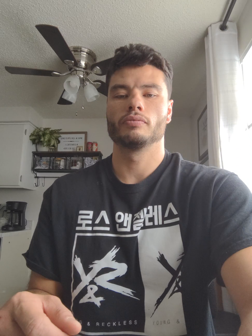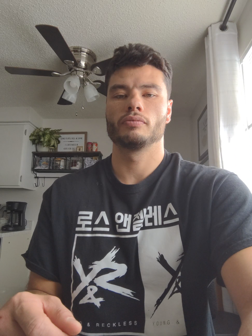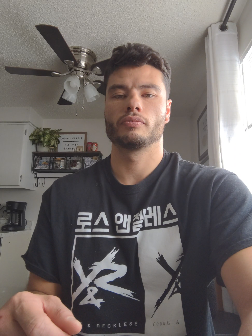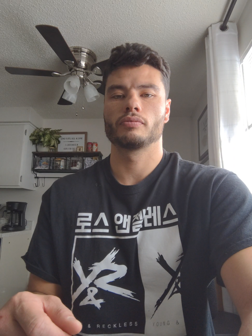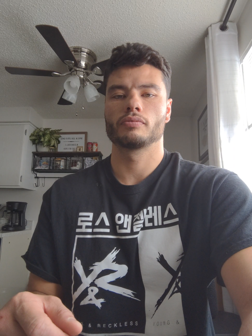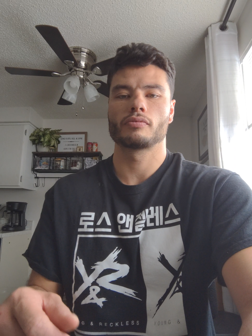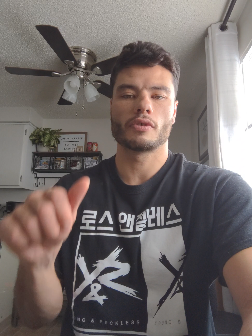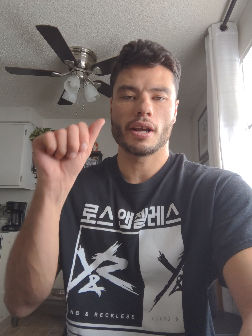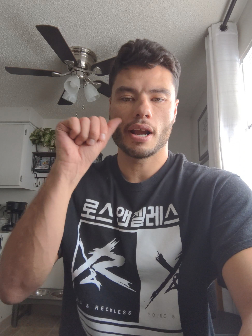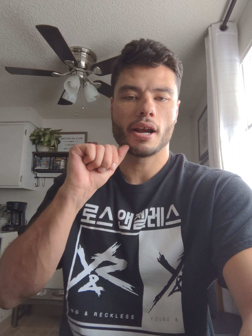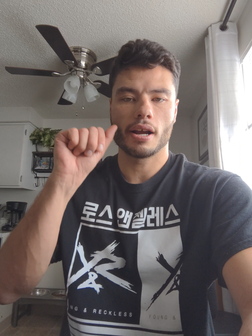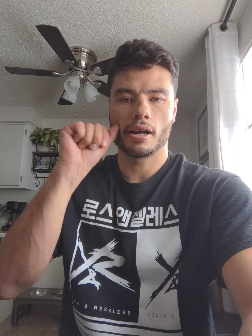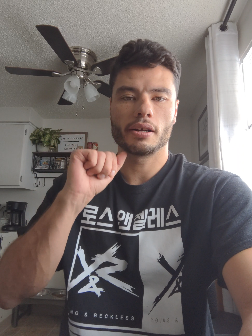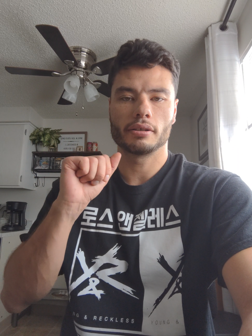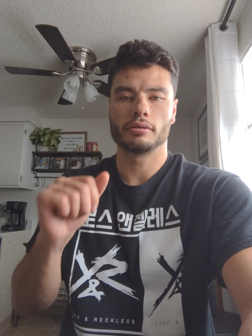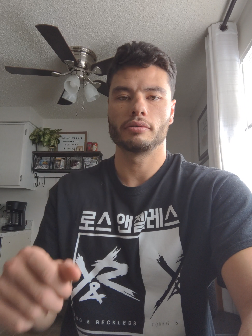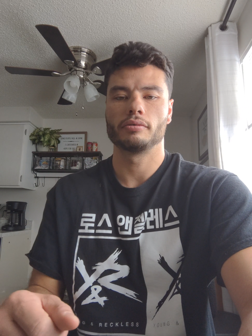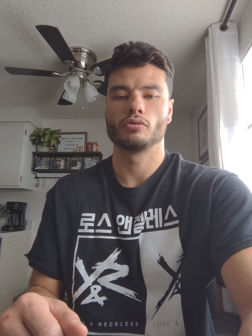aunt